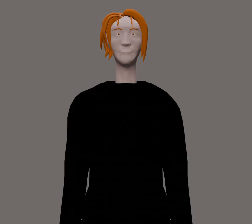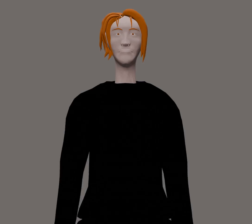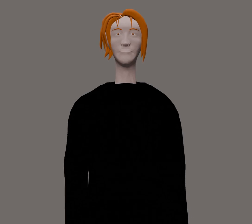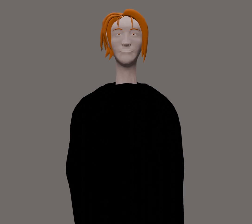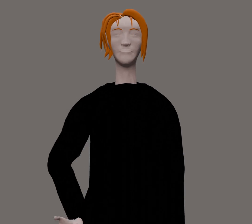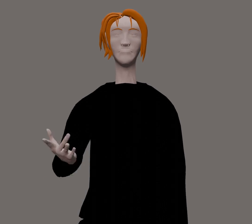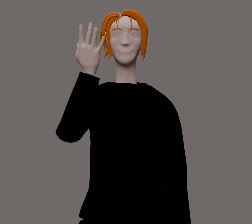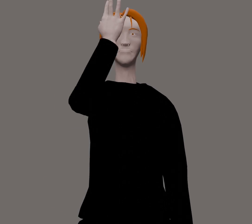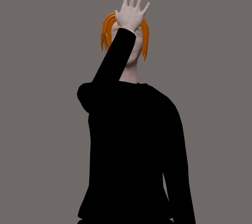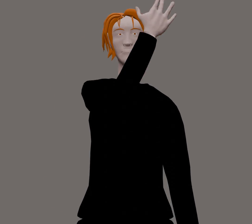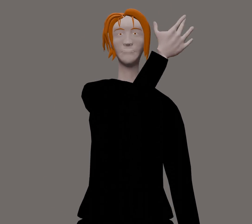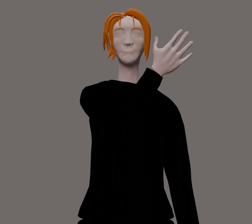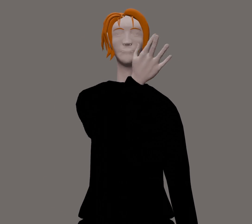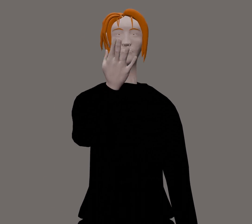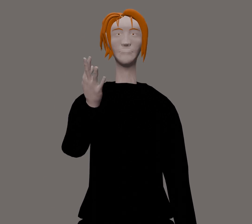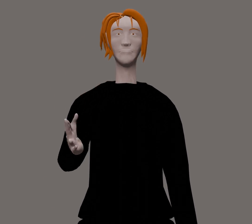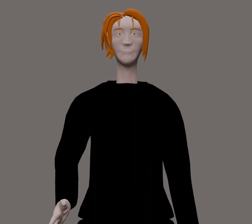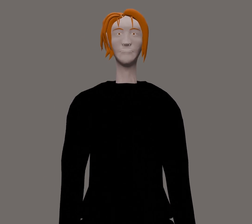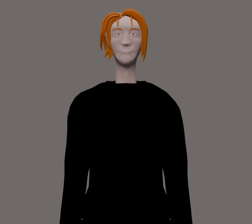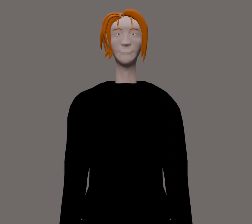Beauty